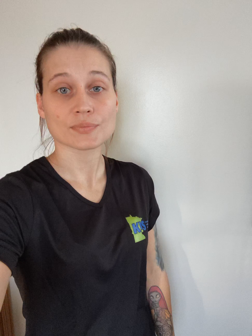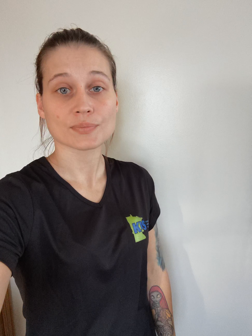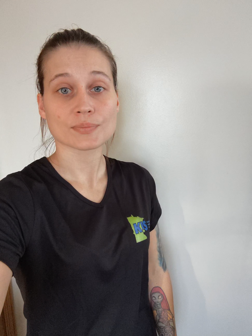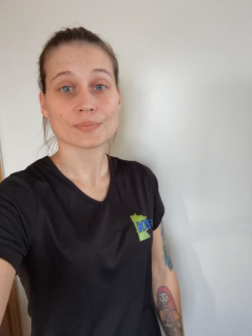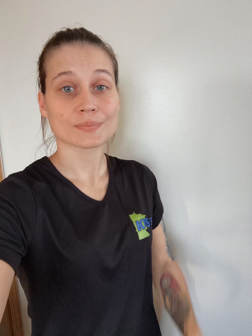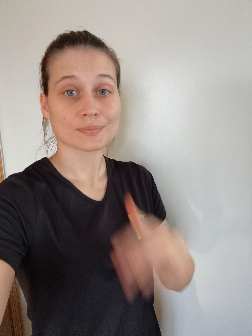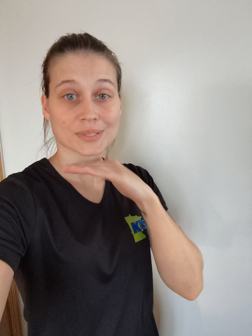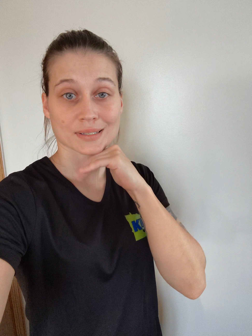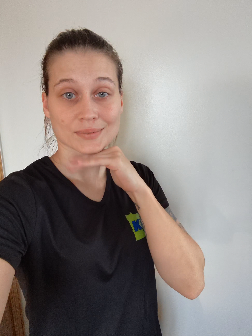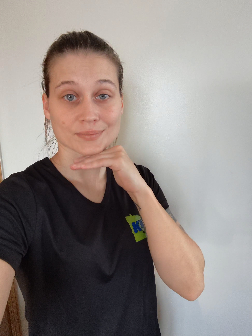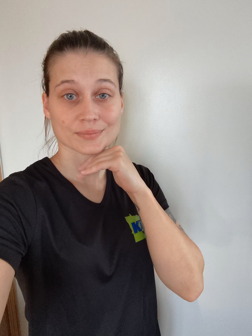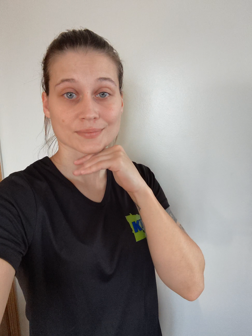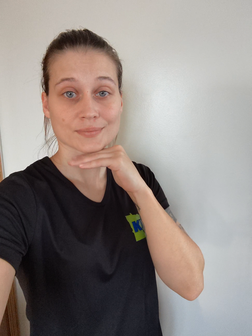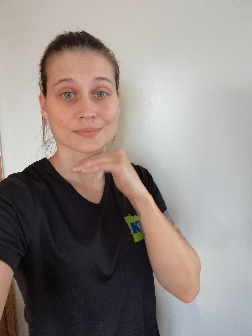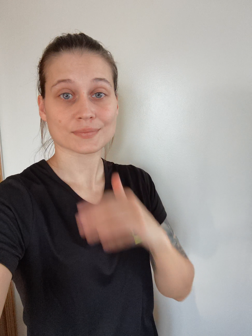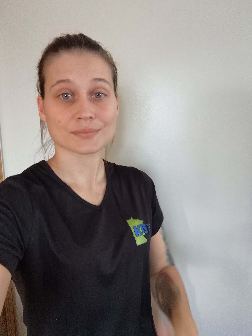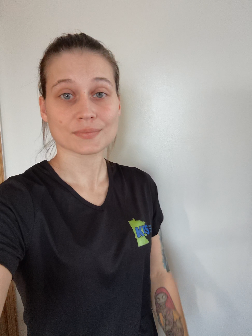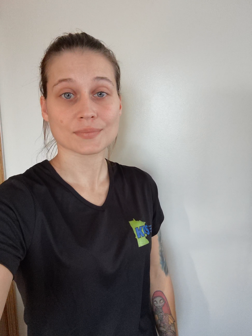pig